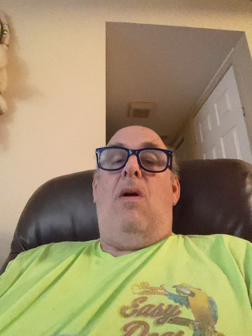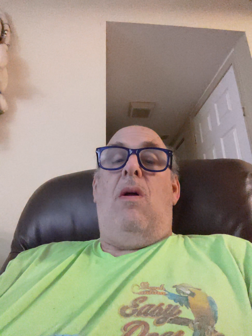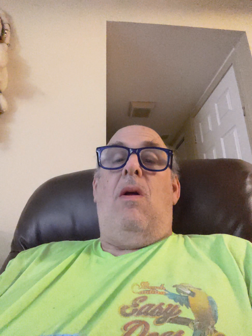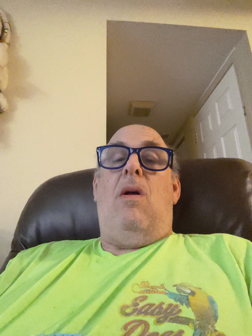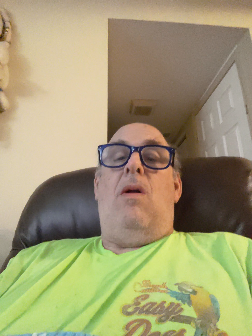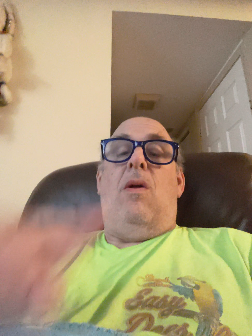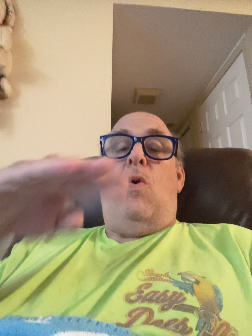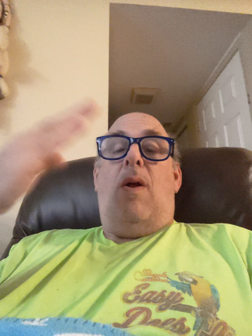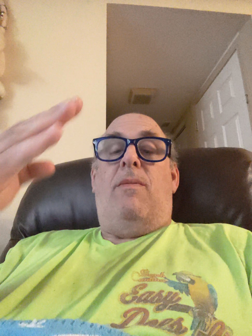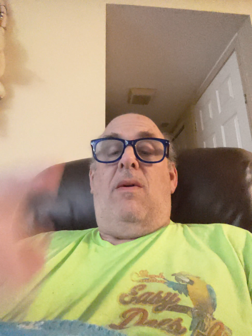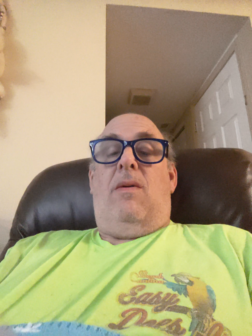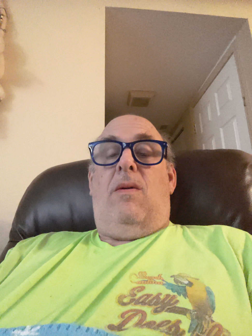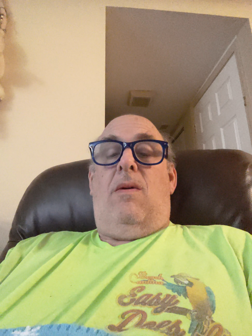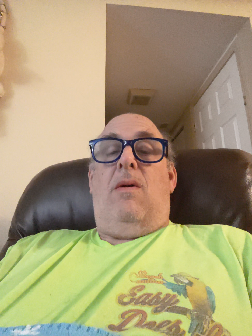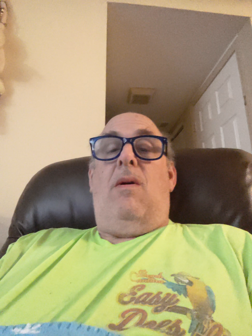open